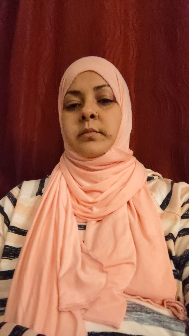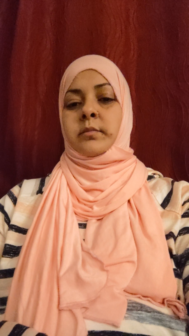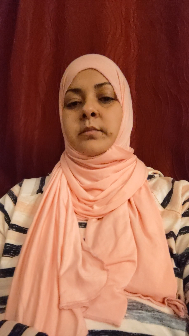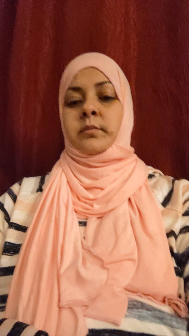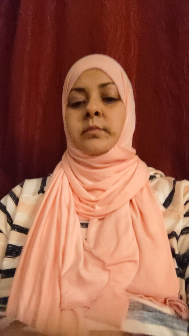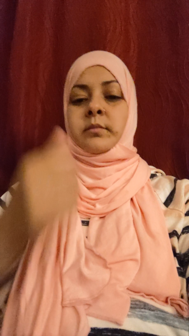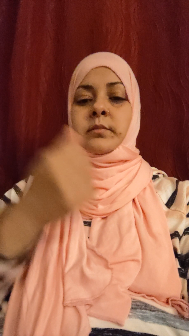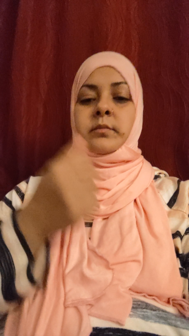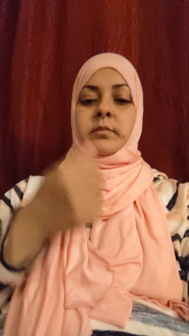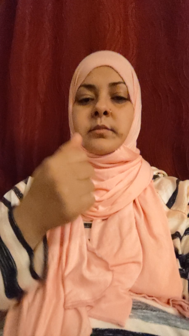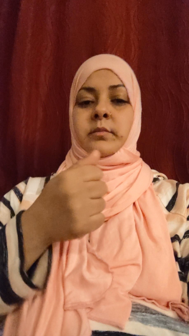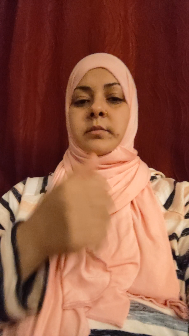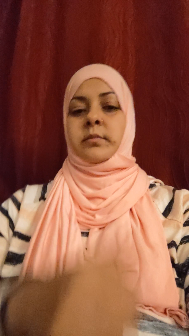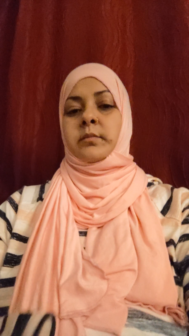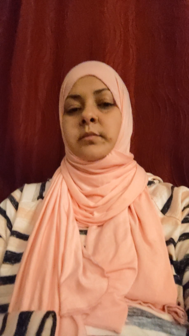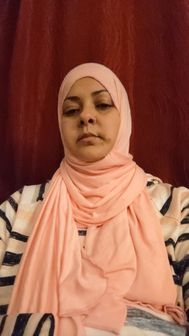help